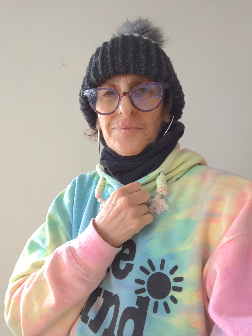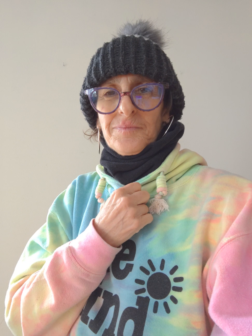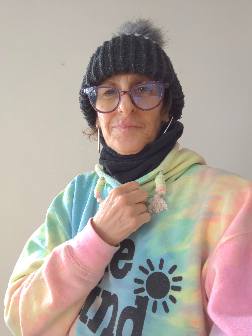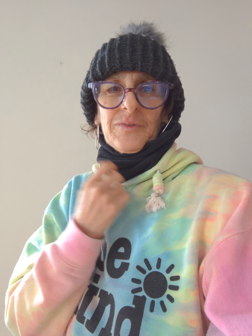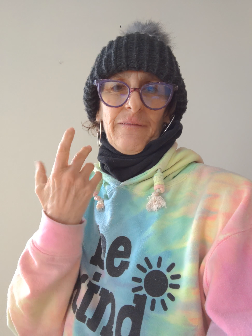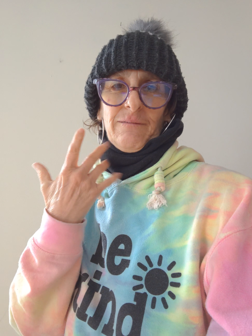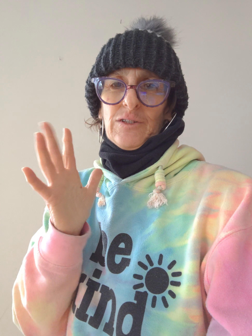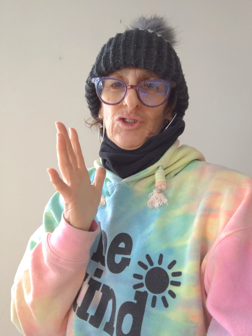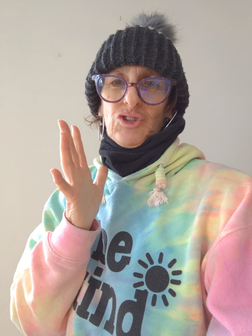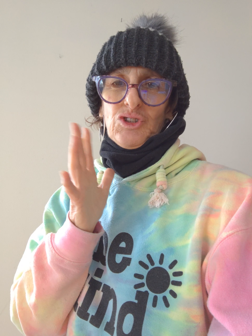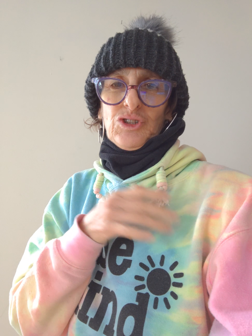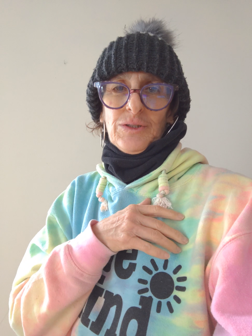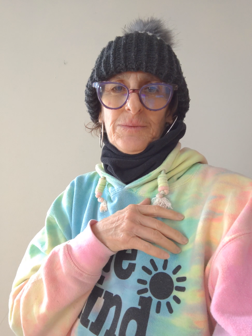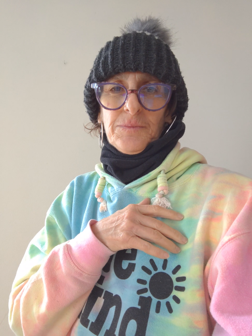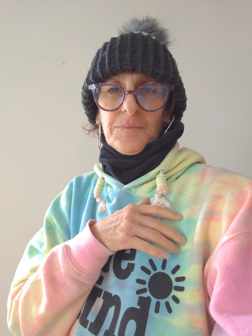finish